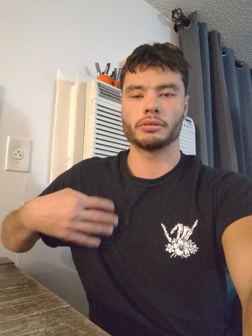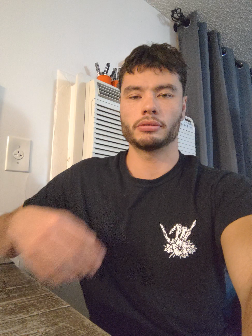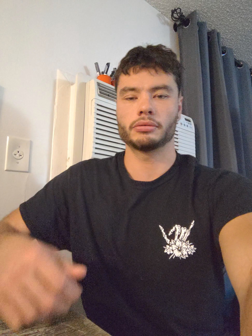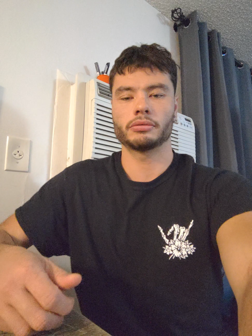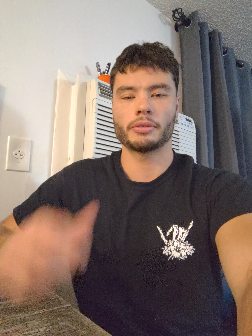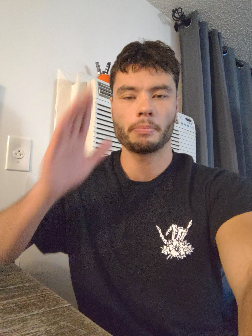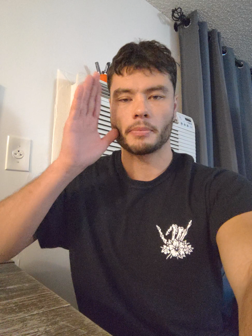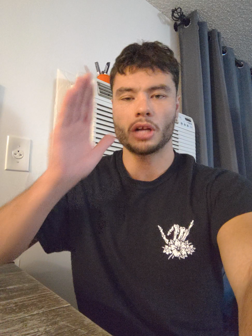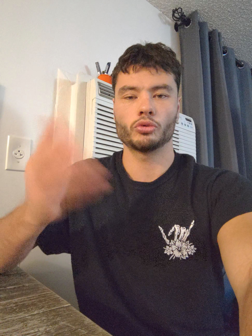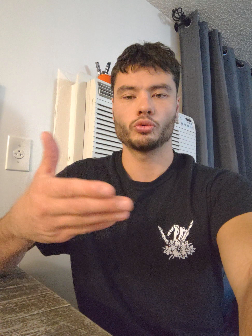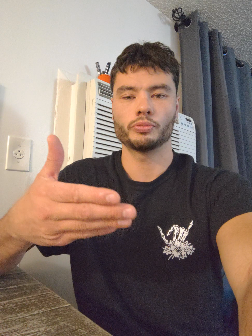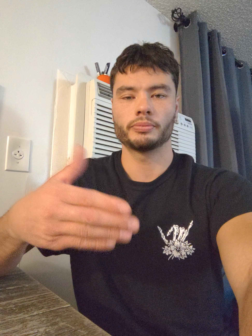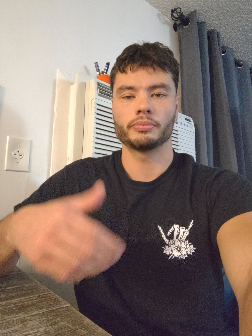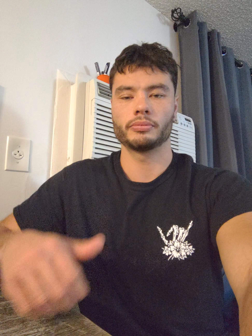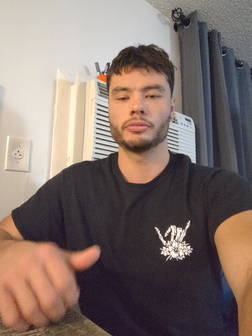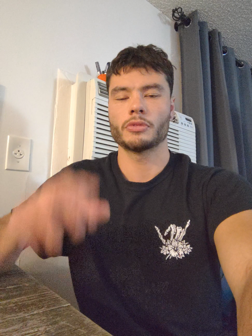bedroom